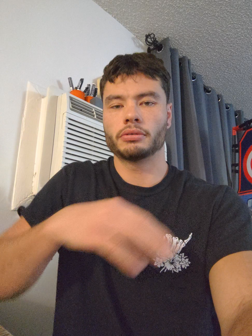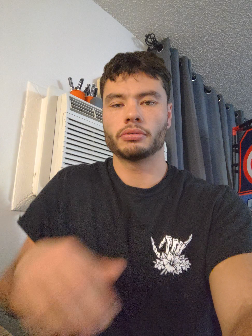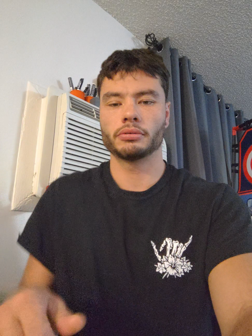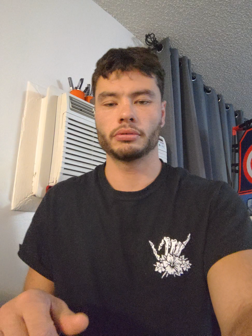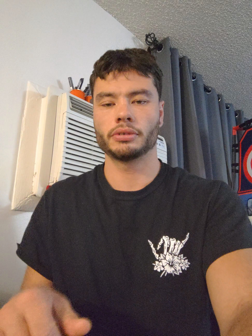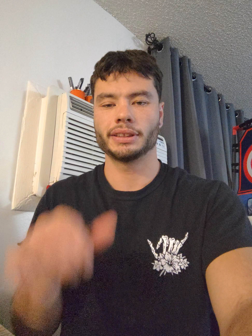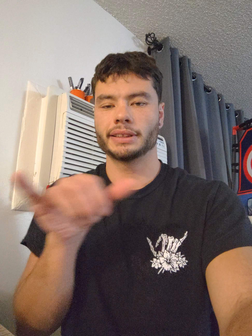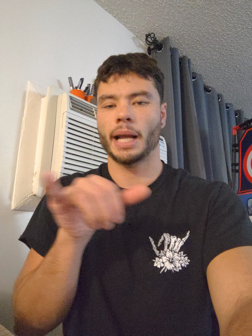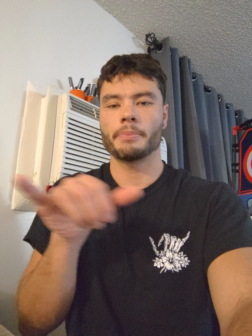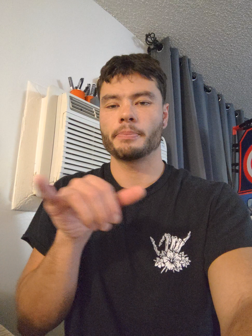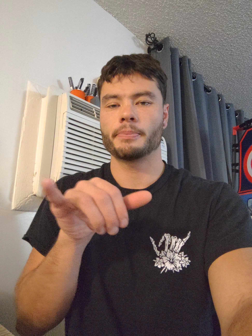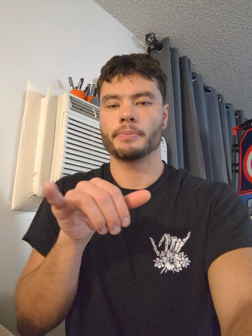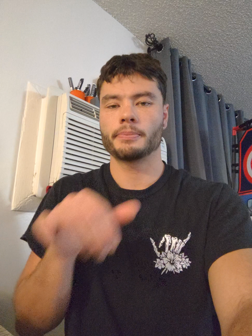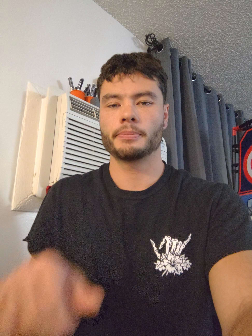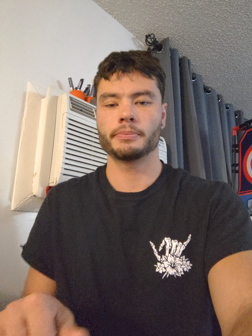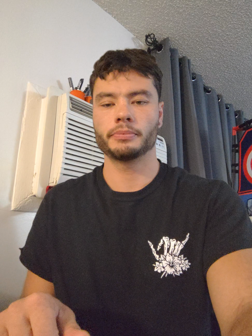same